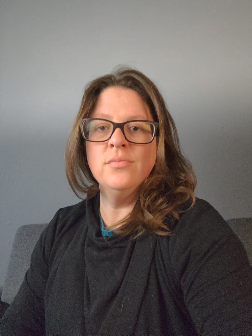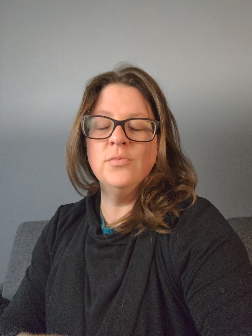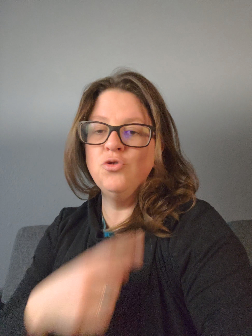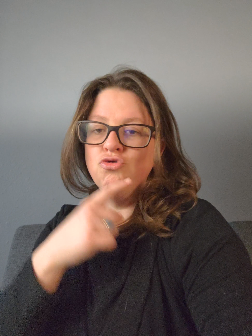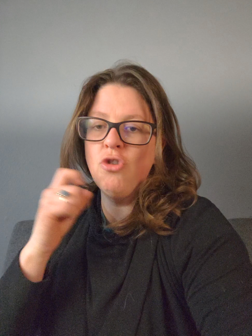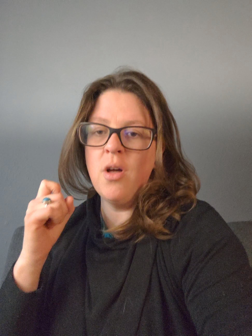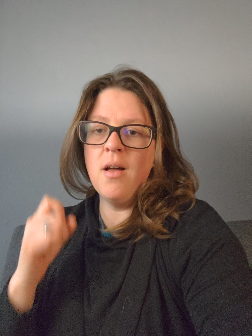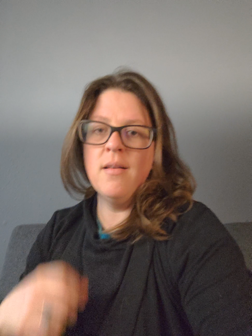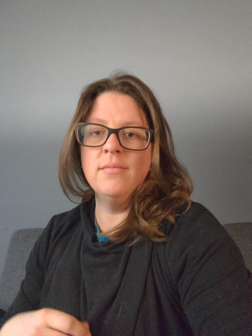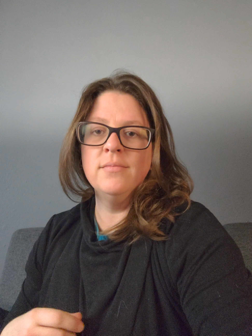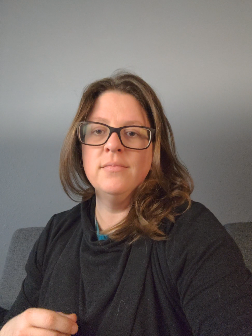dry